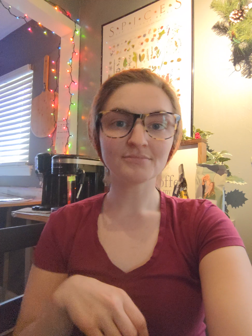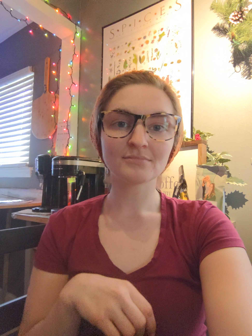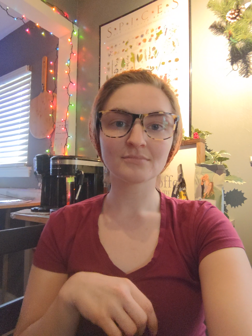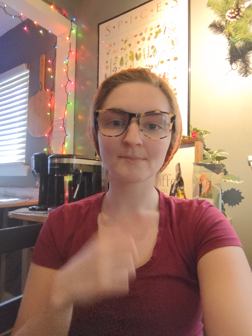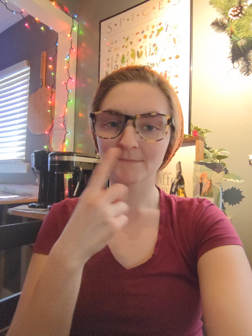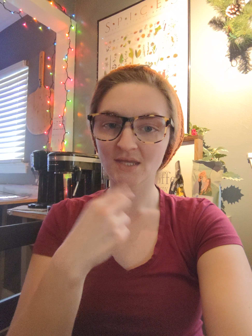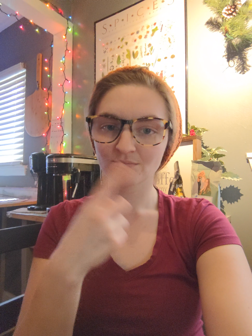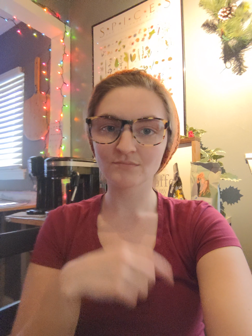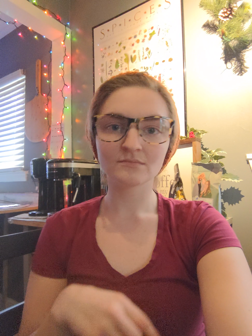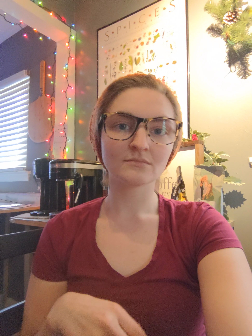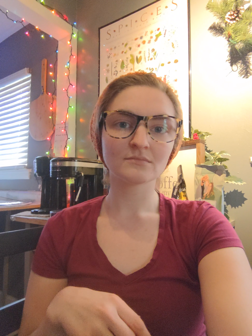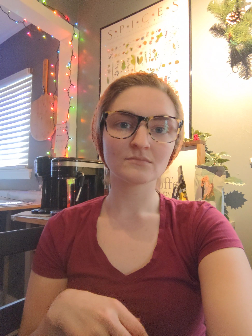lips